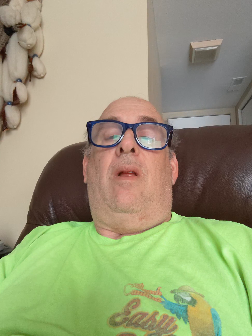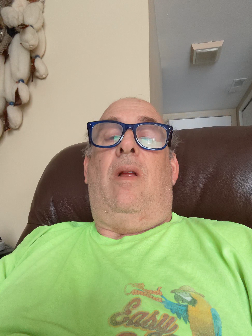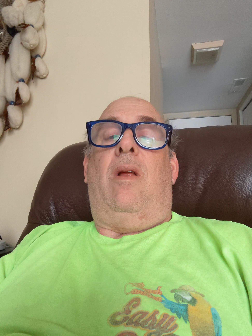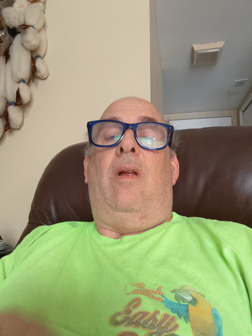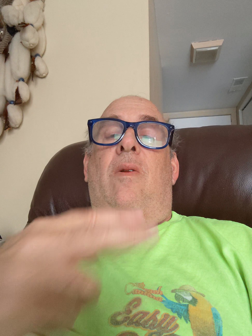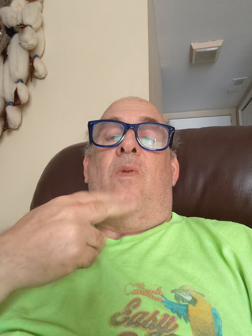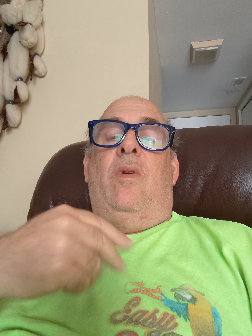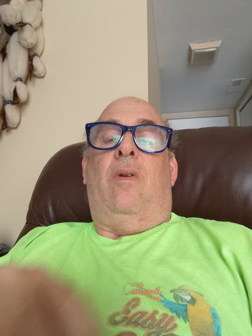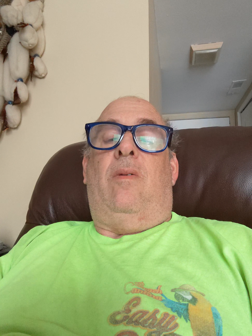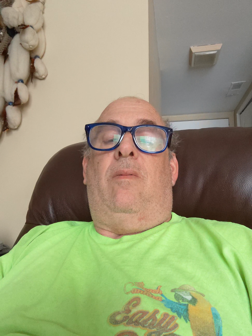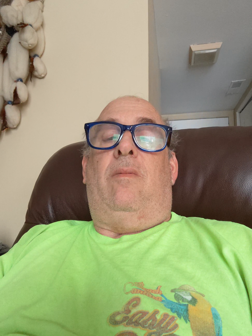cute